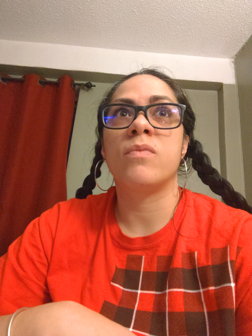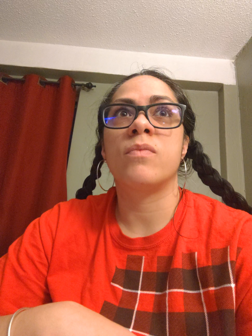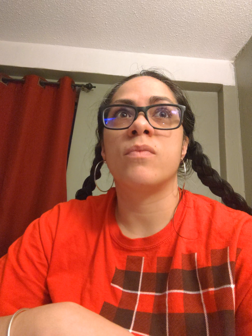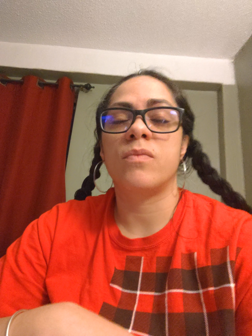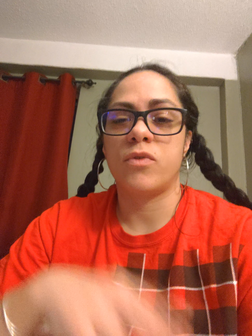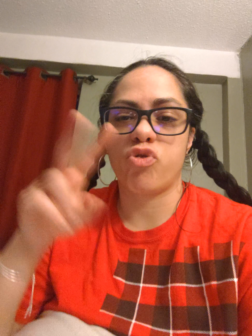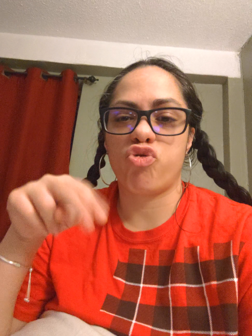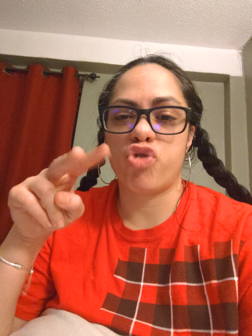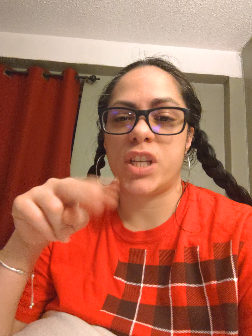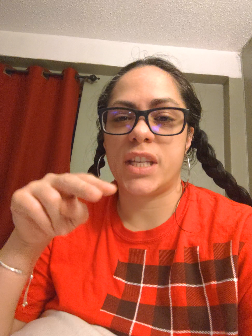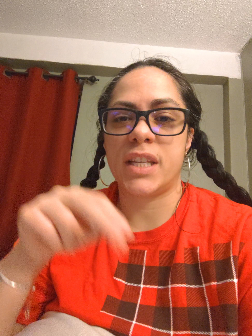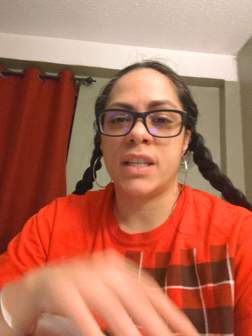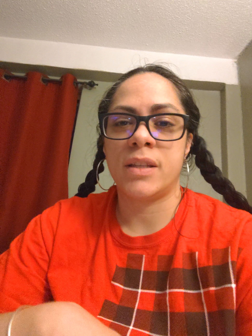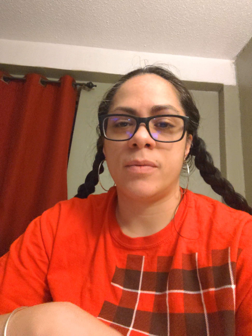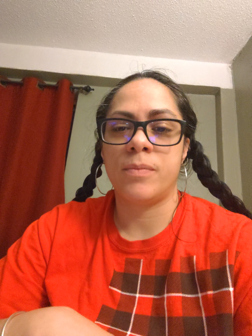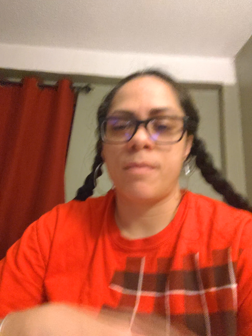read